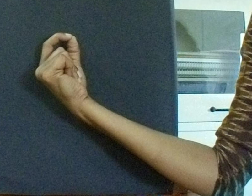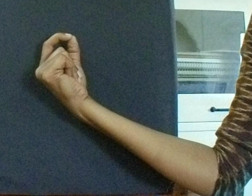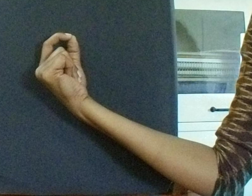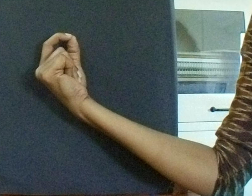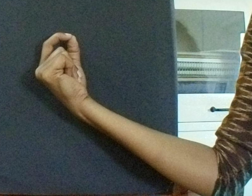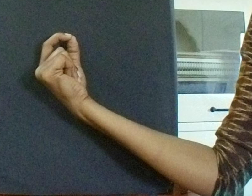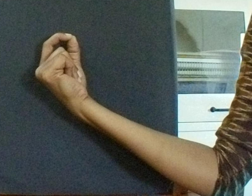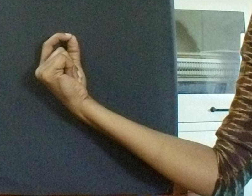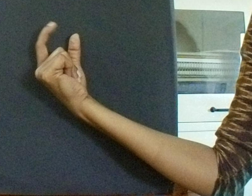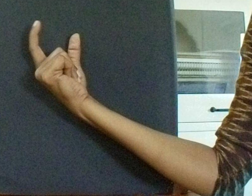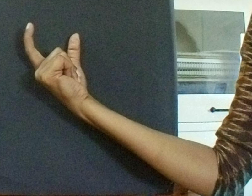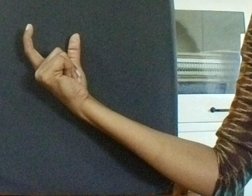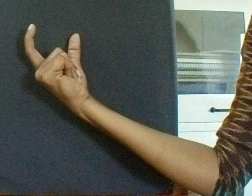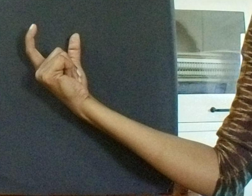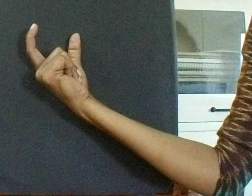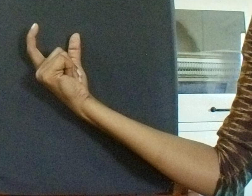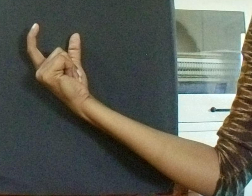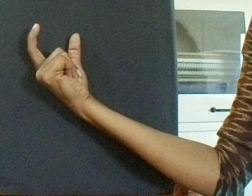thief